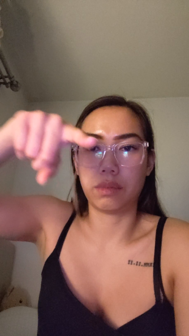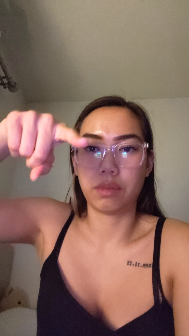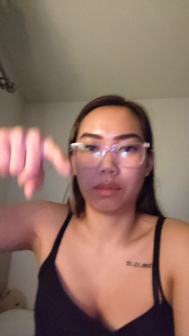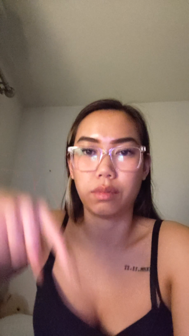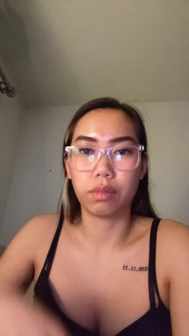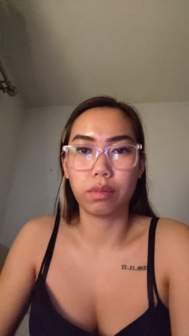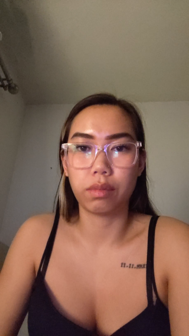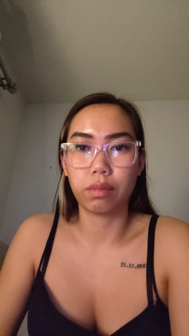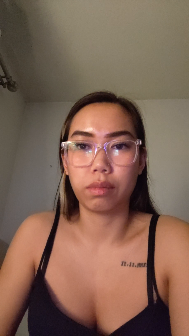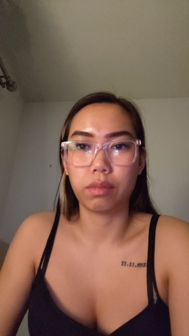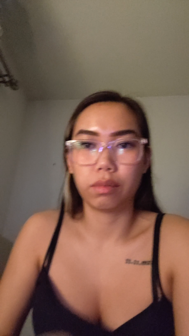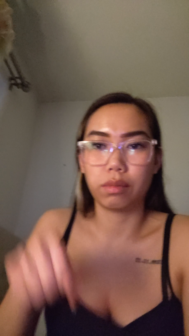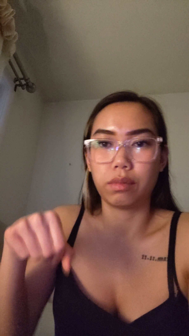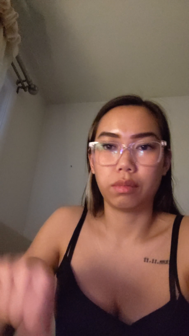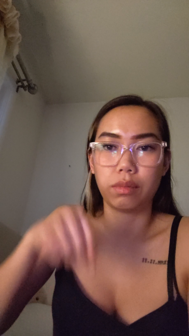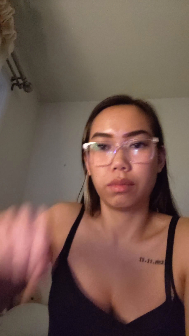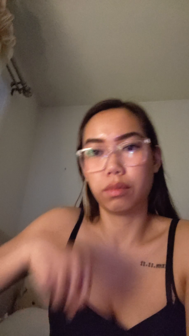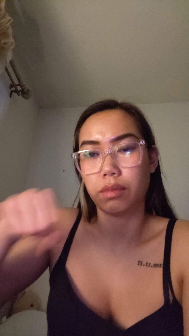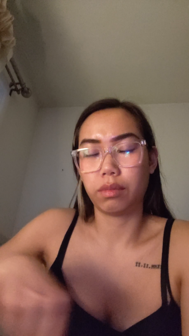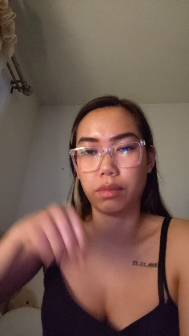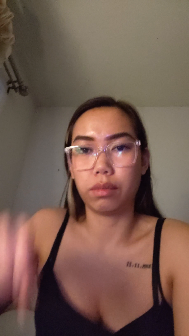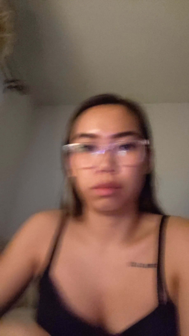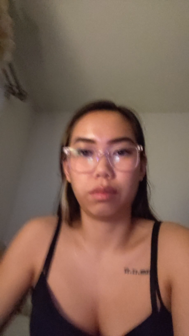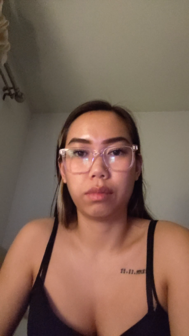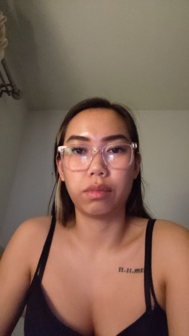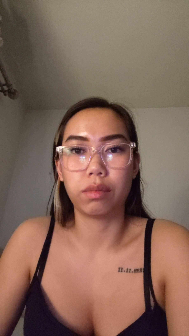bicycle